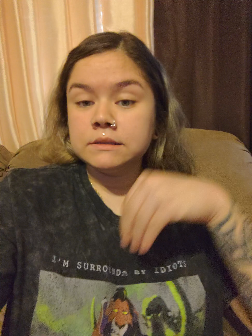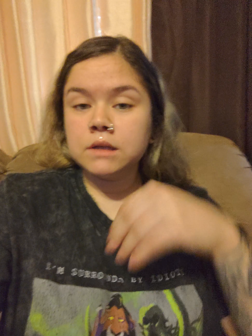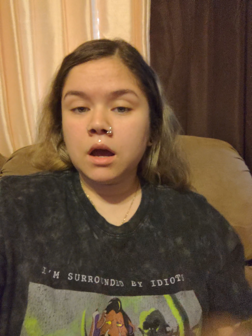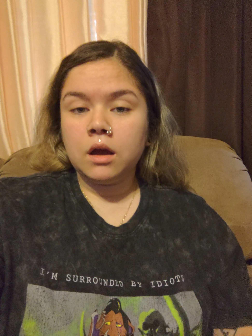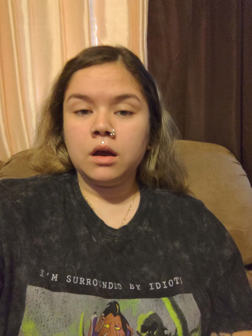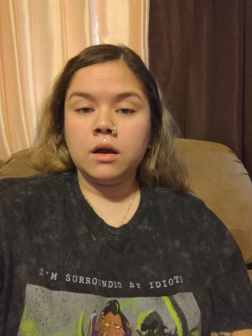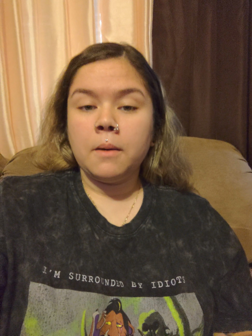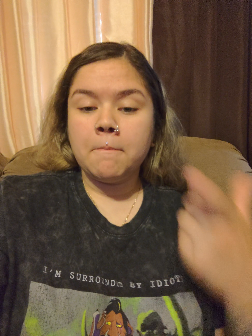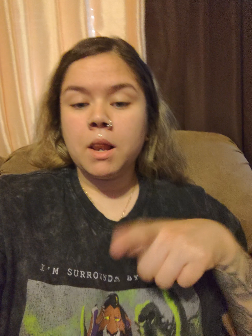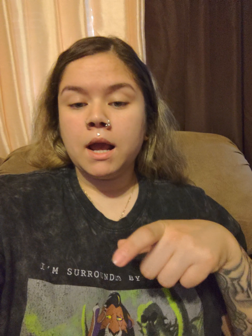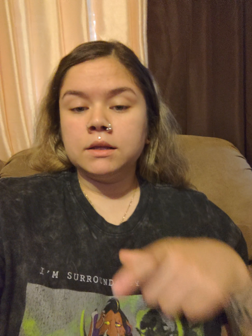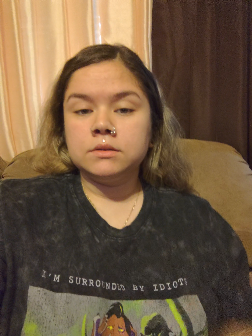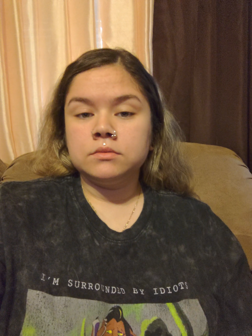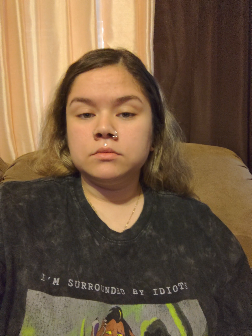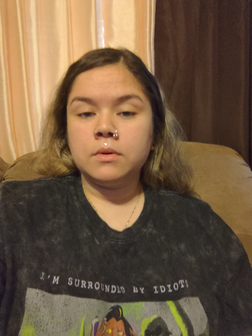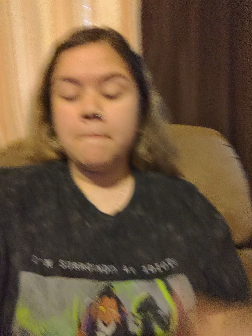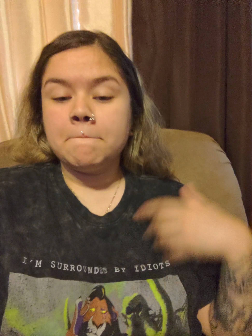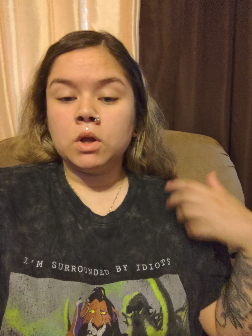plate